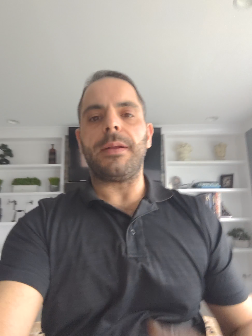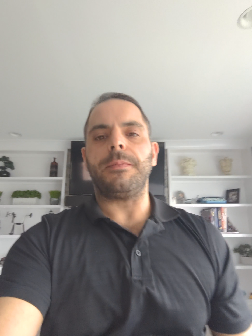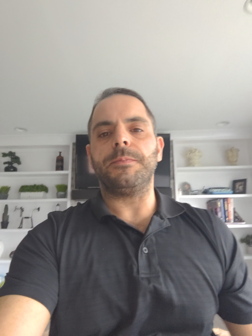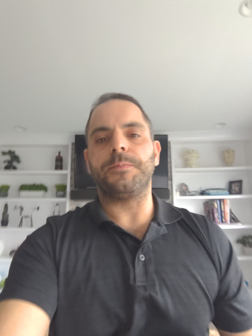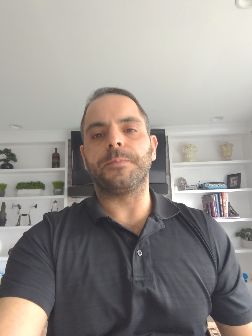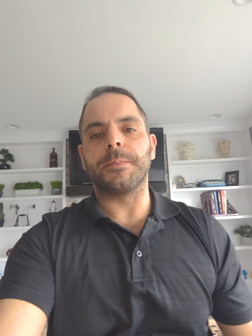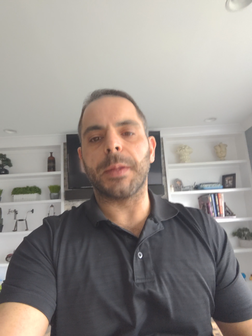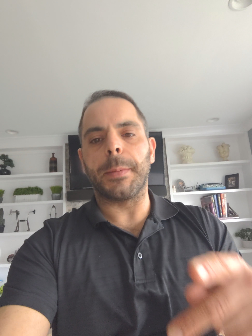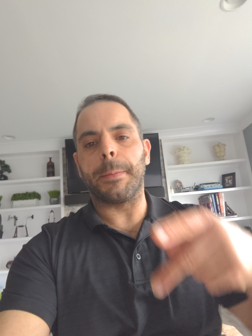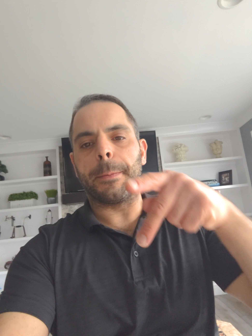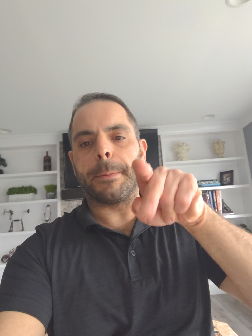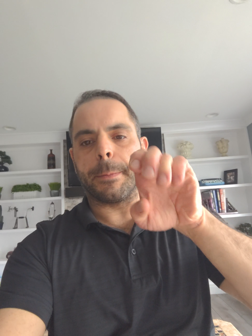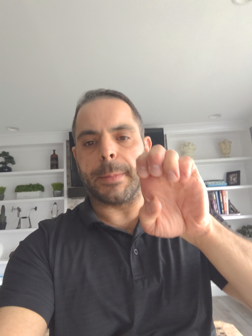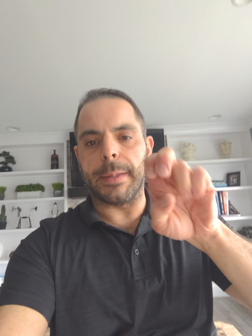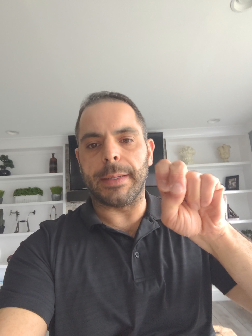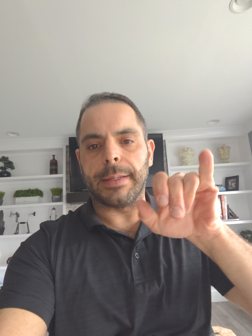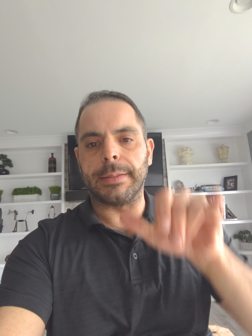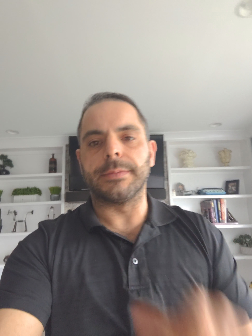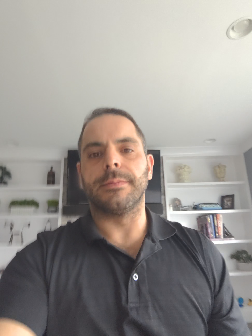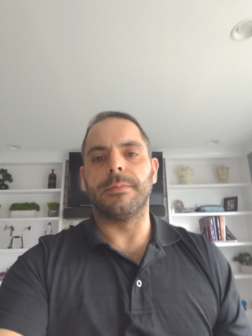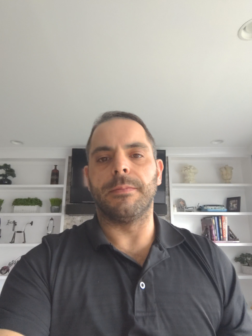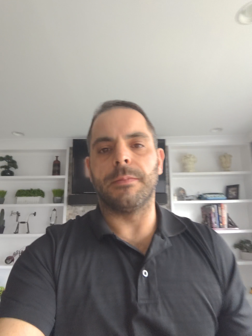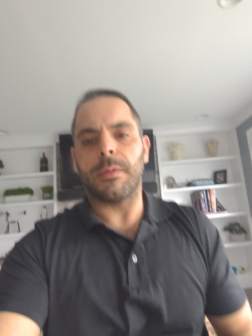penny